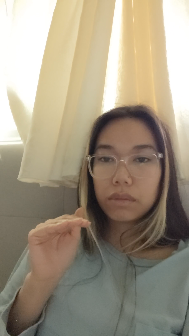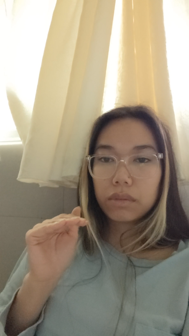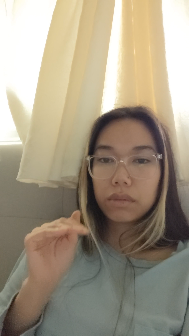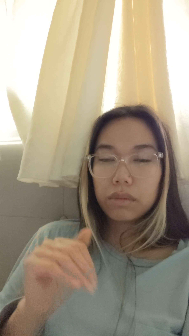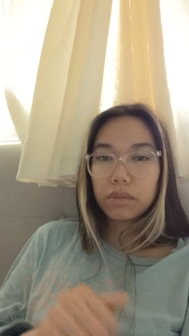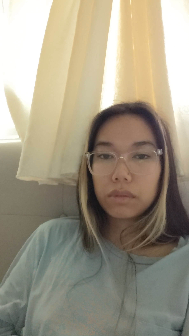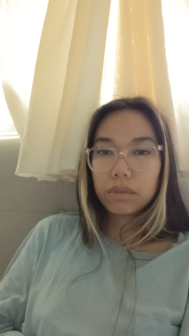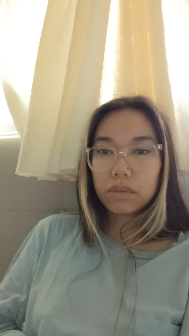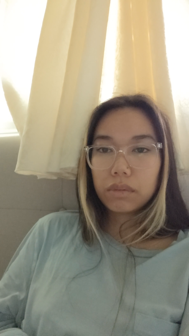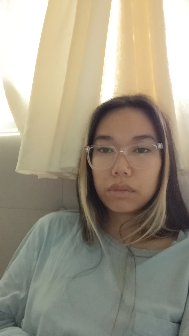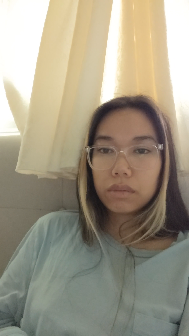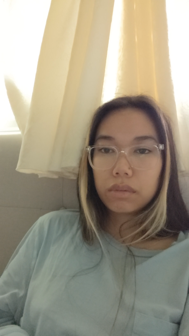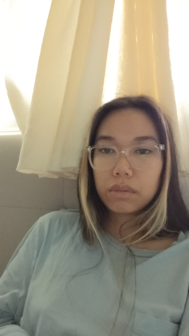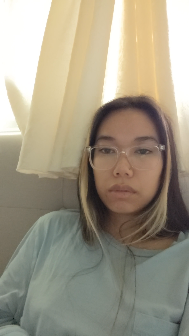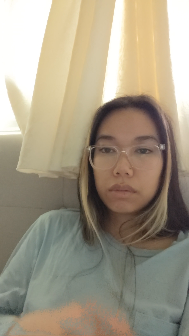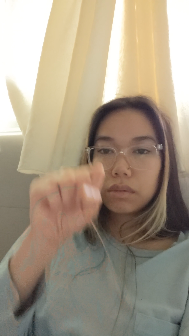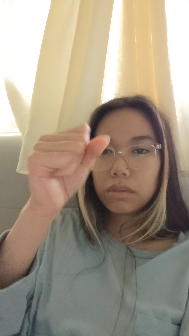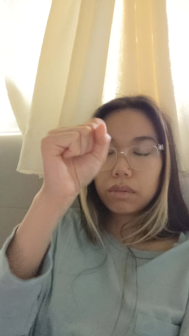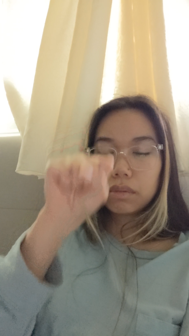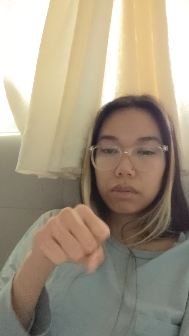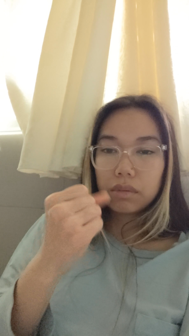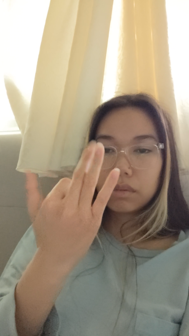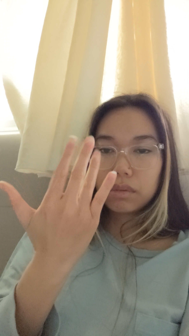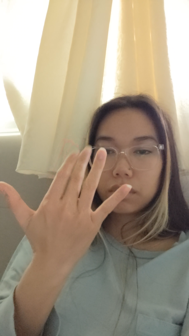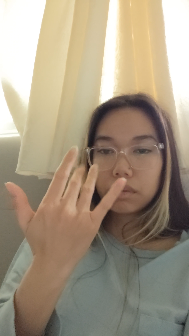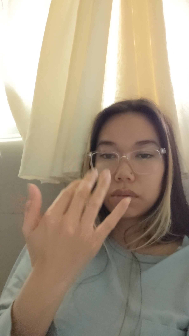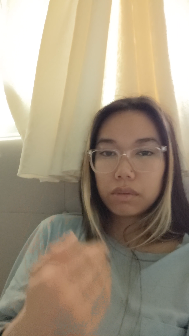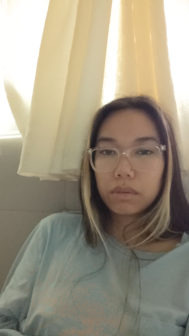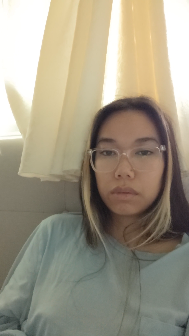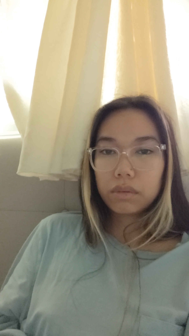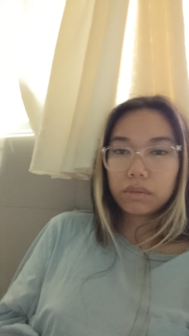gloves